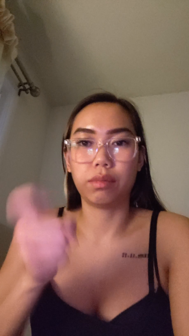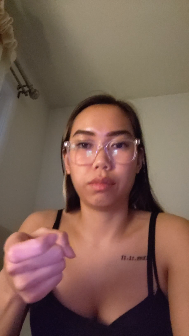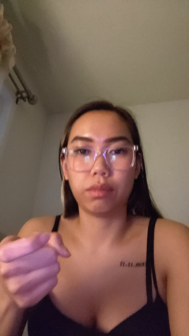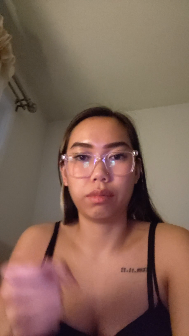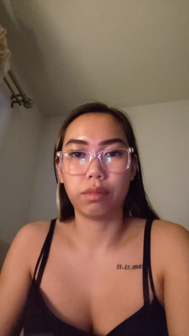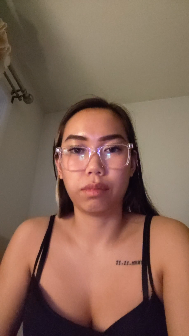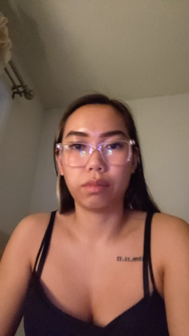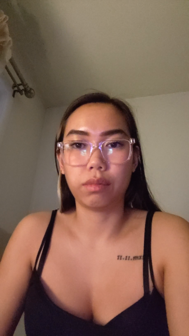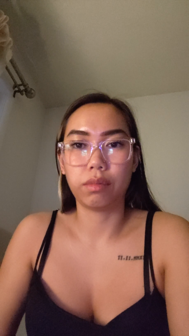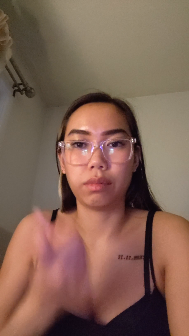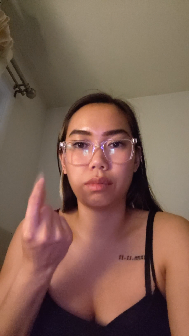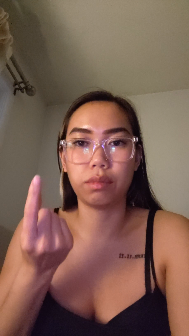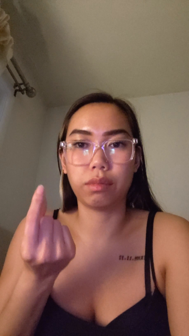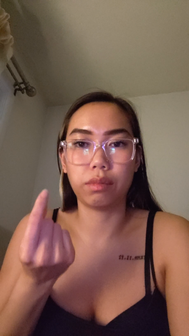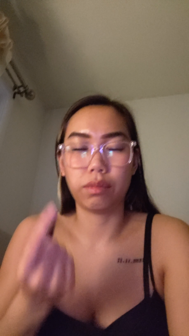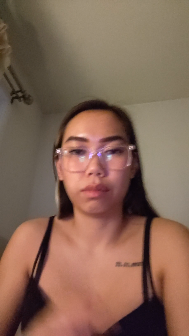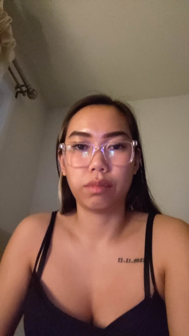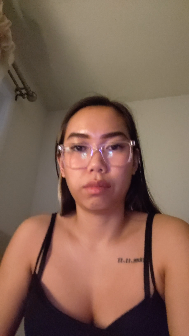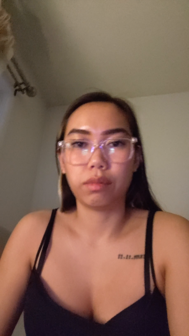do